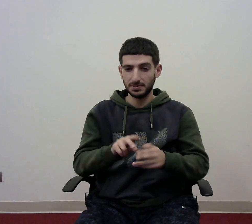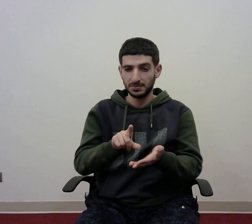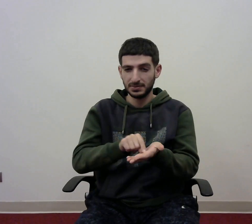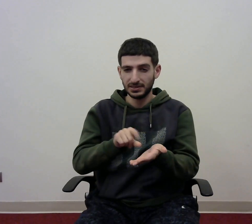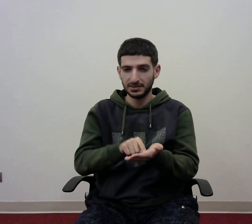pensiya